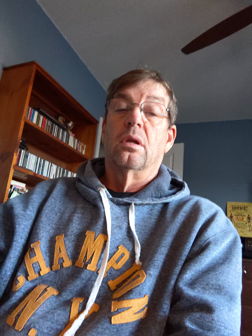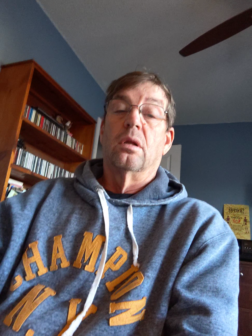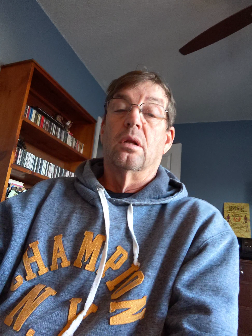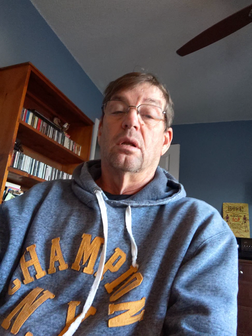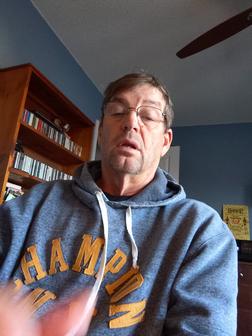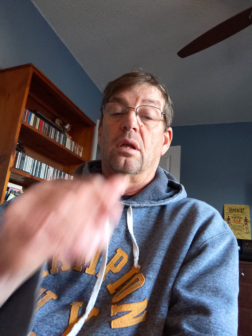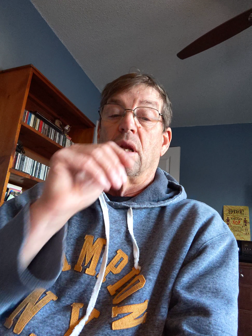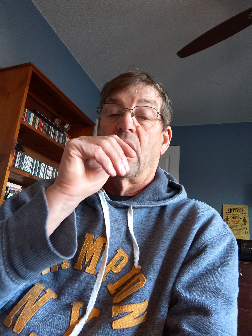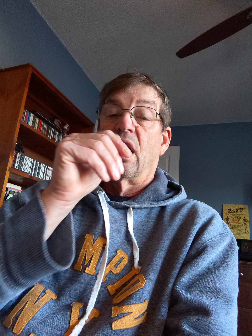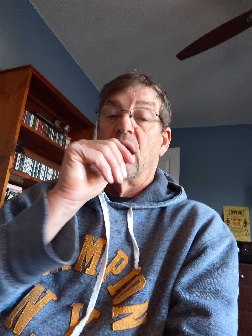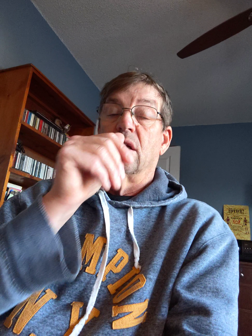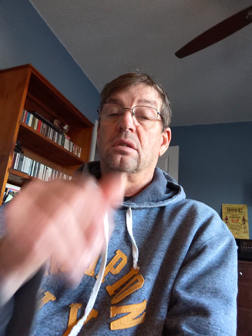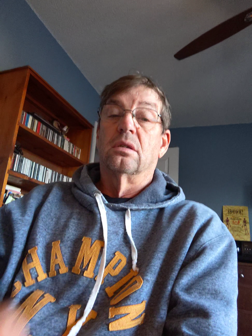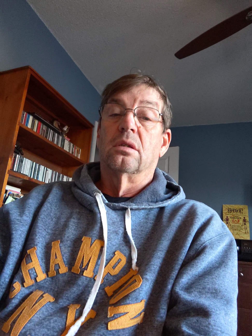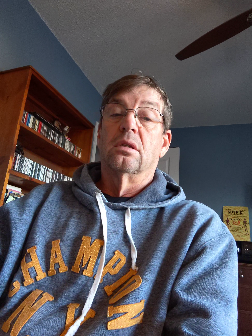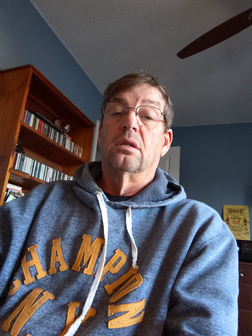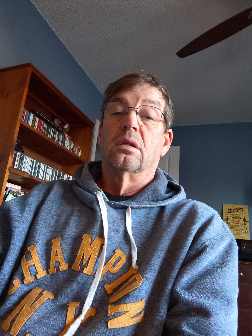nuts